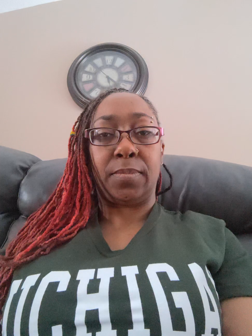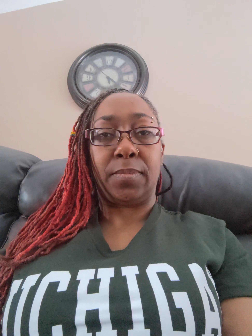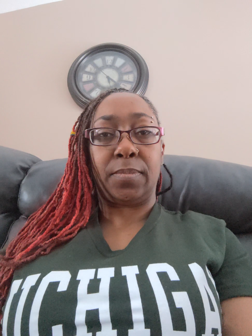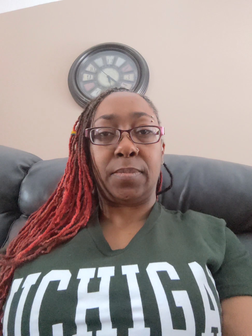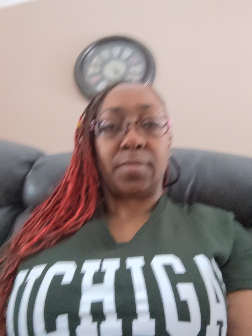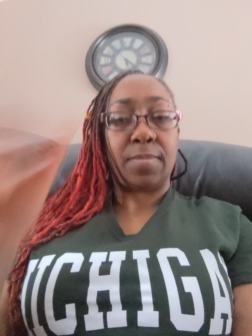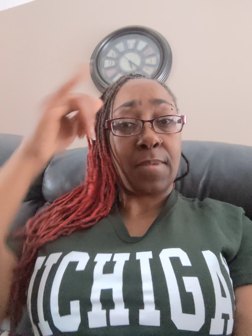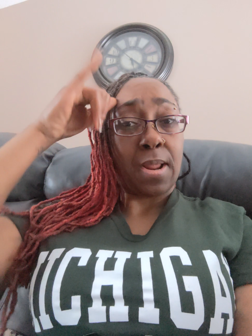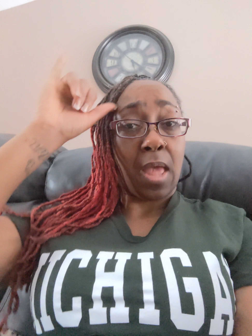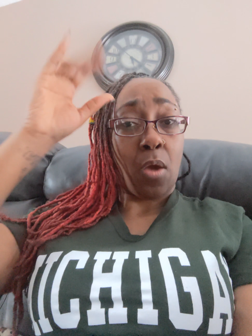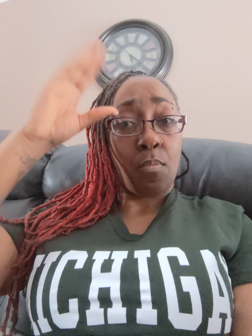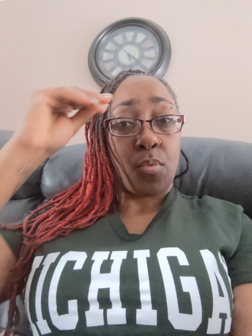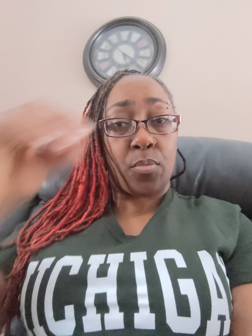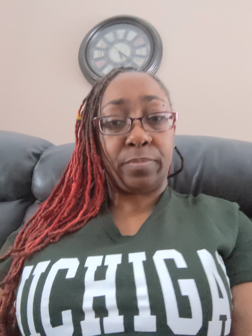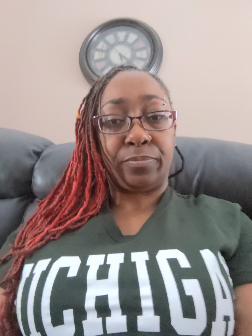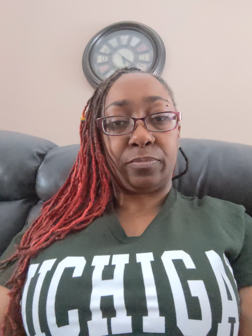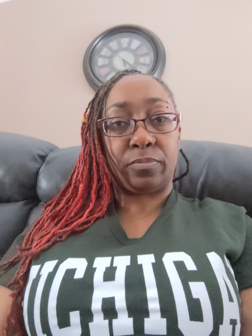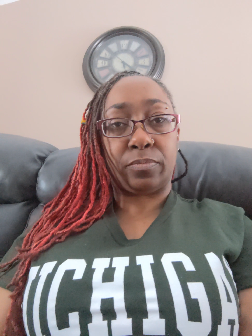cowboy